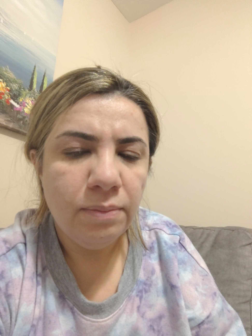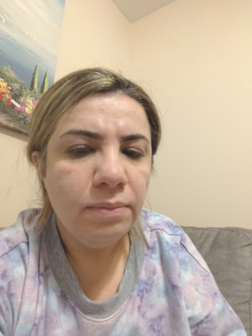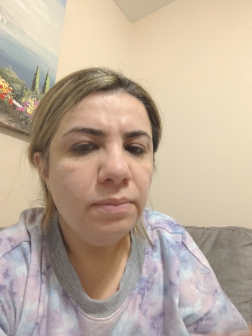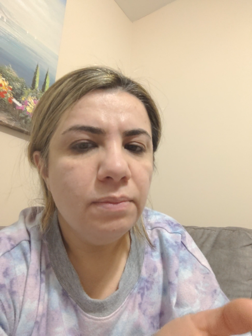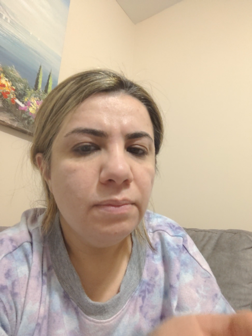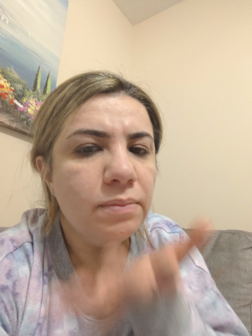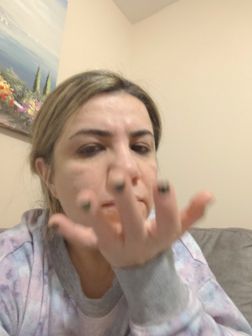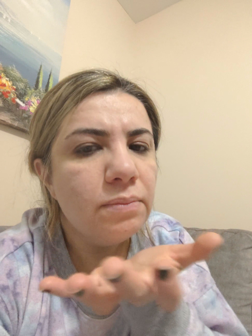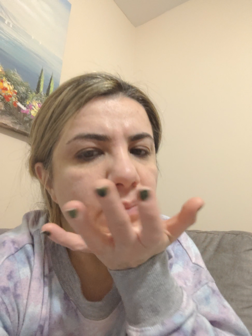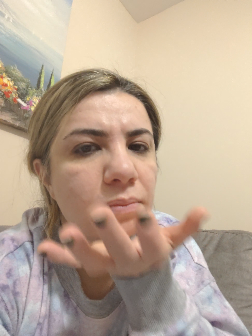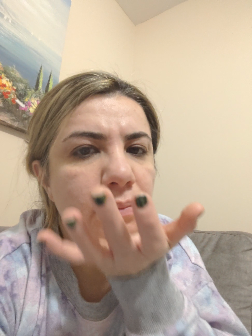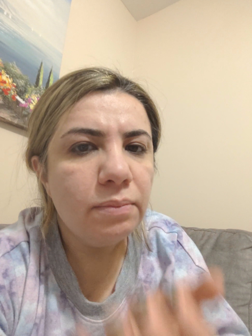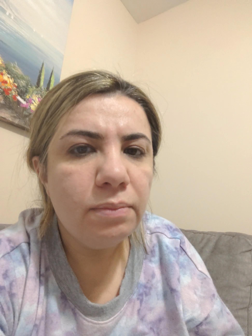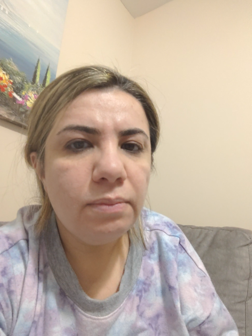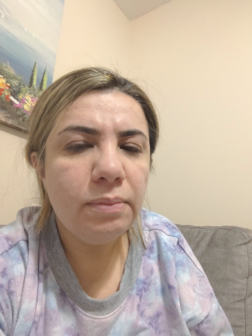grass